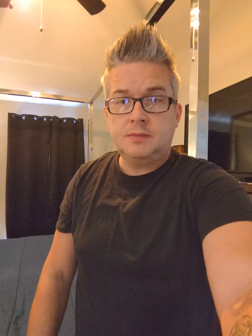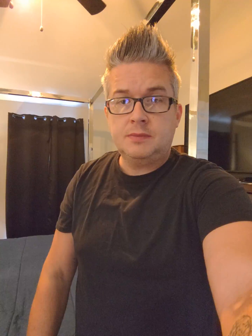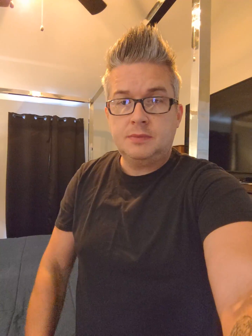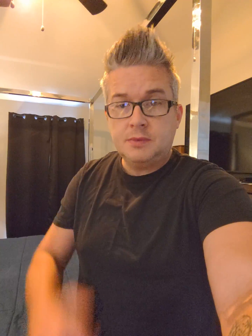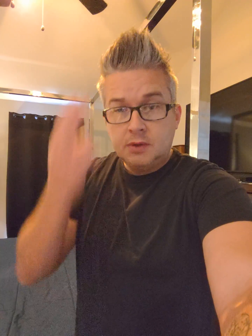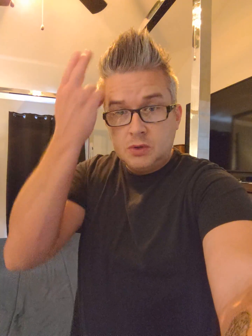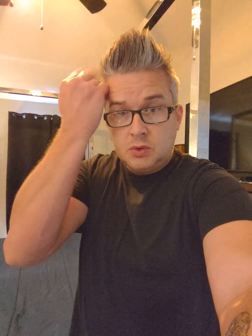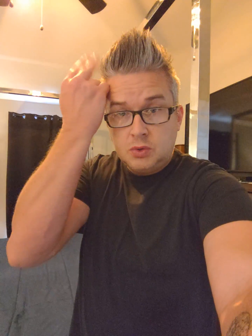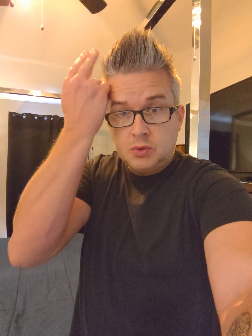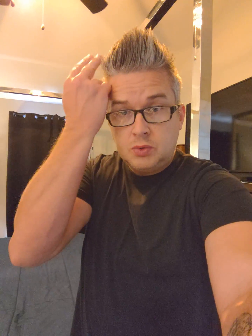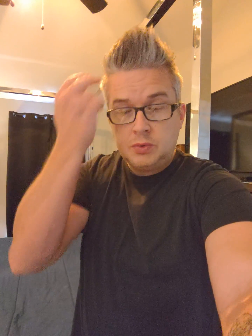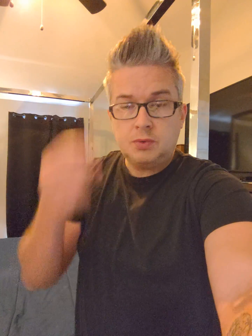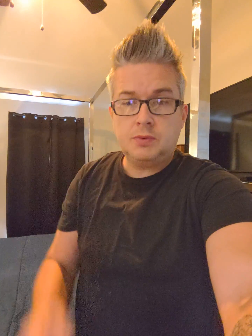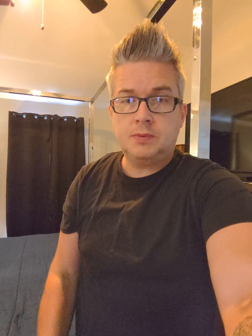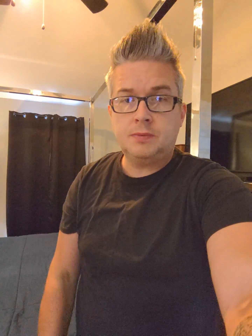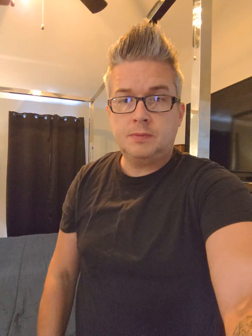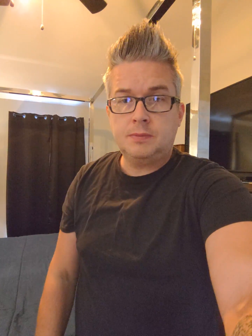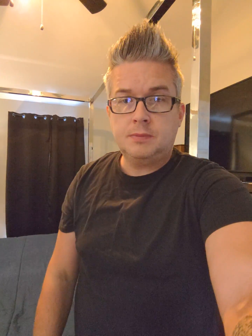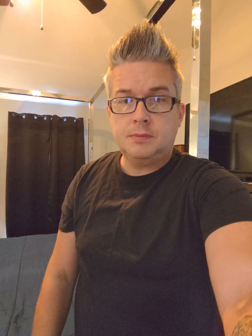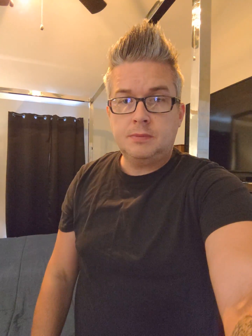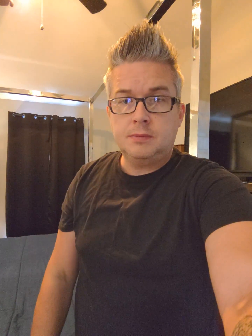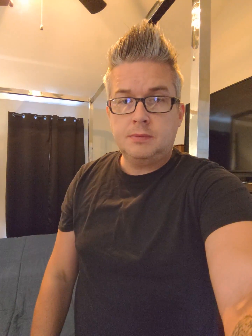bunny